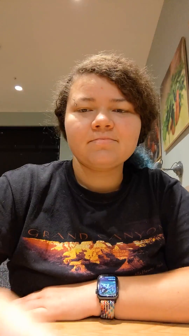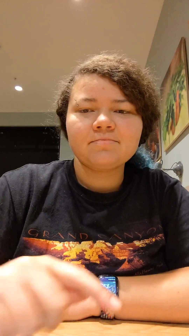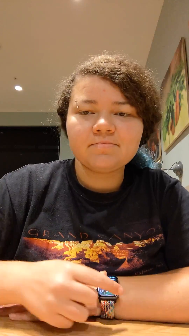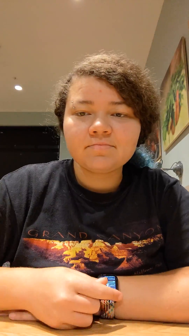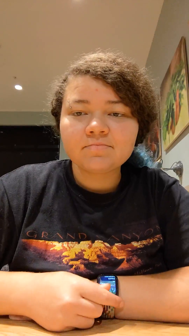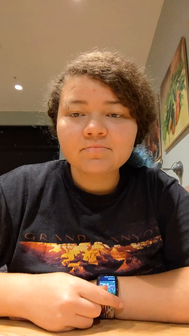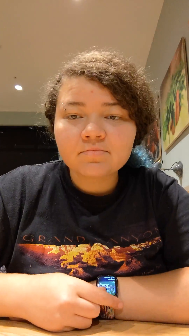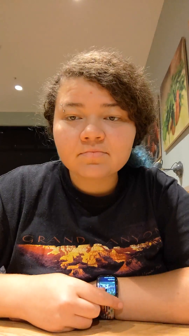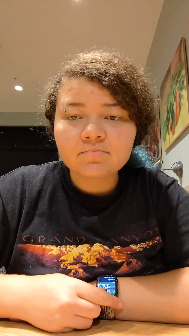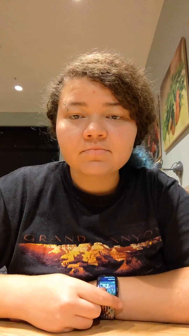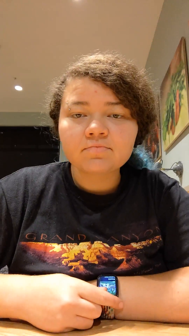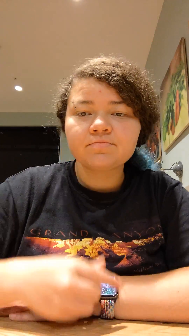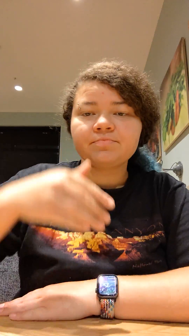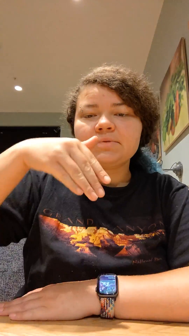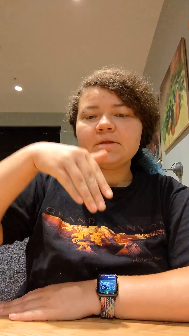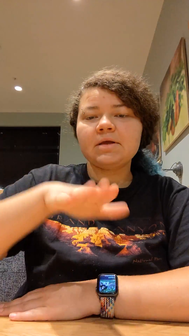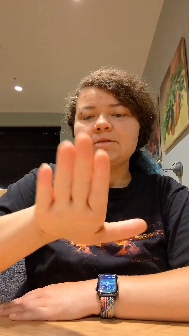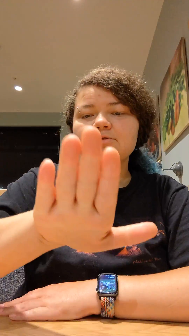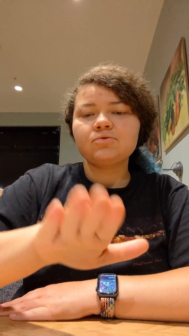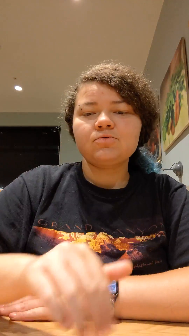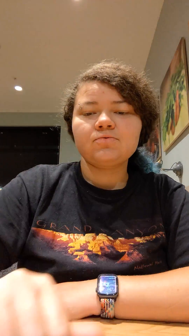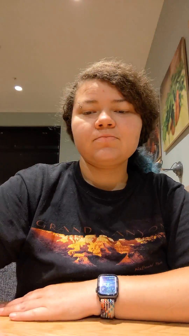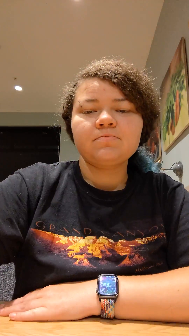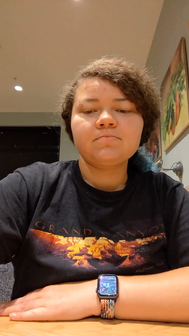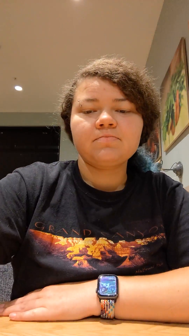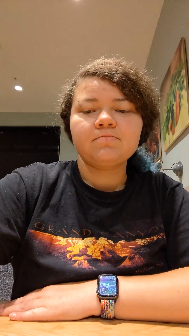enter